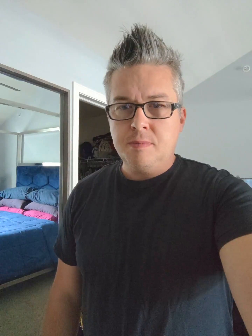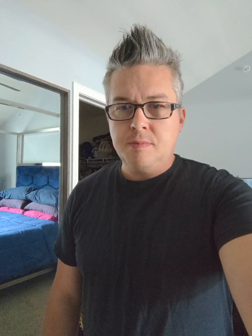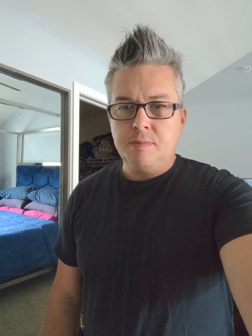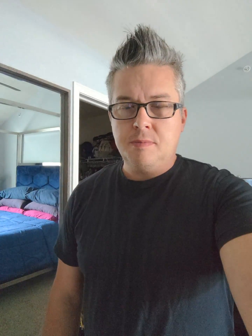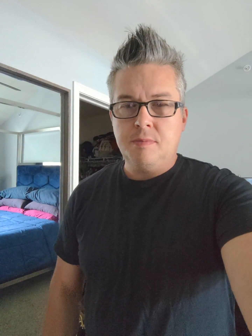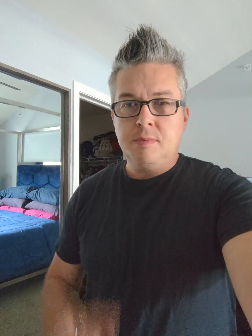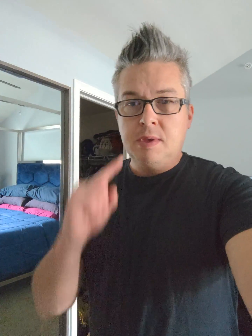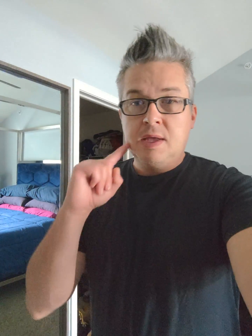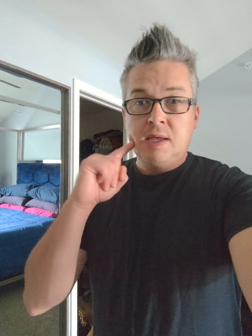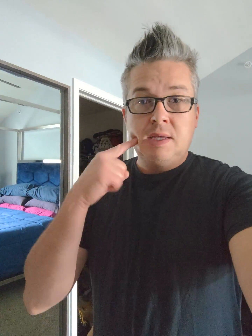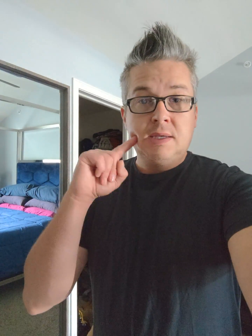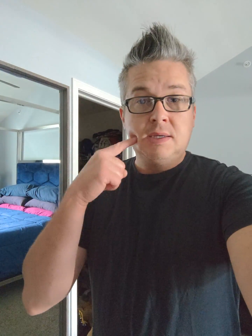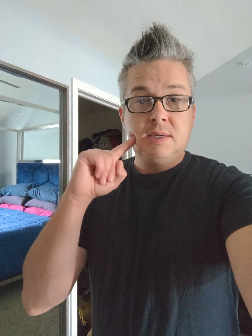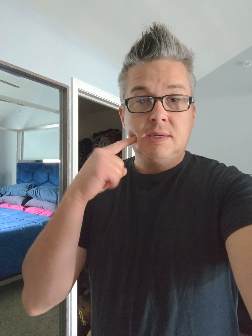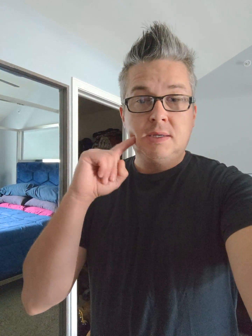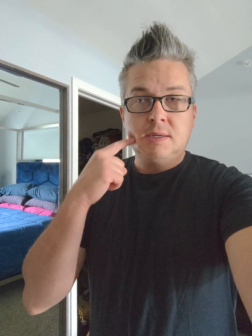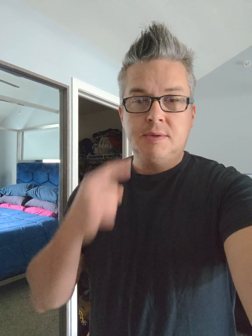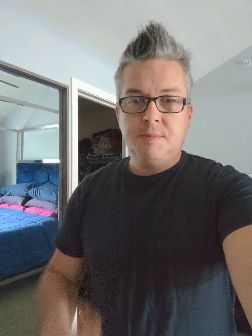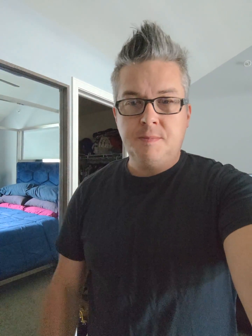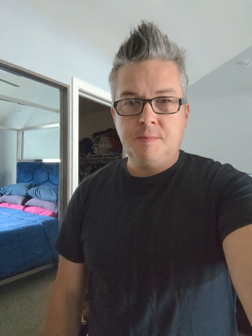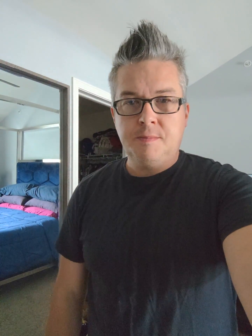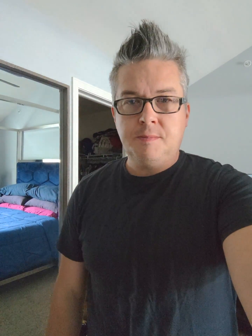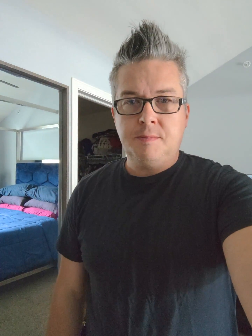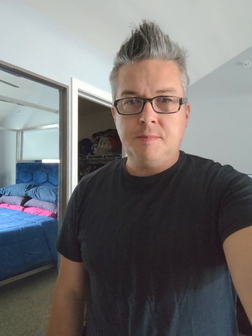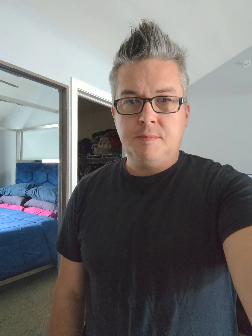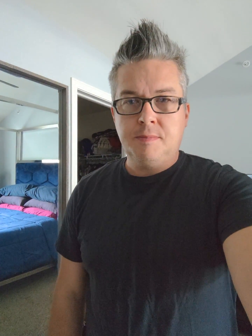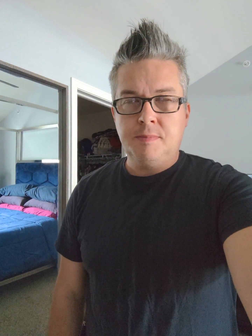candy